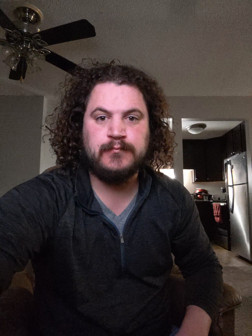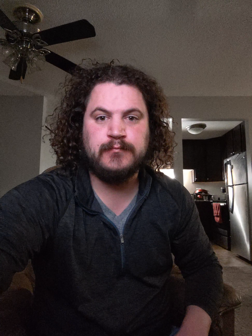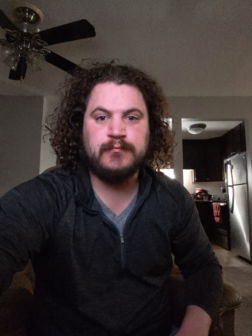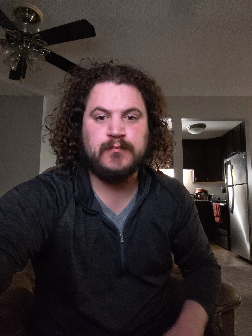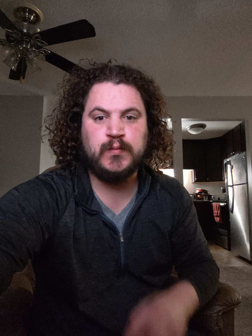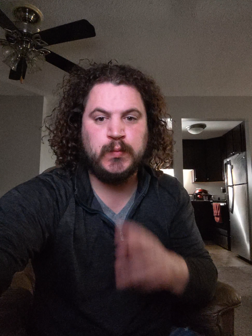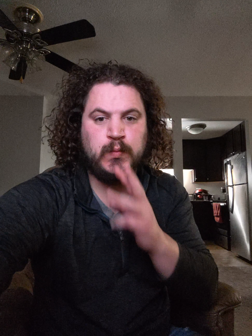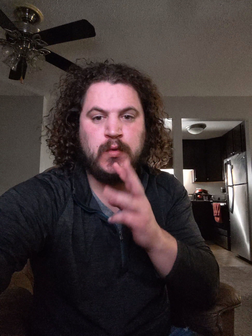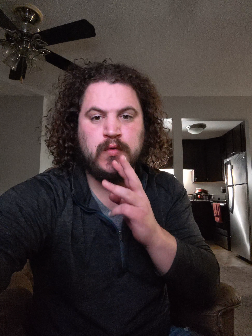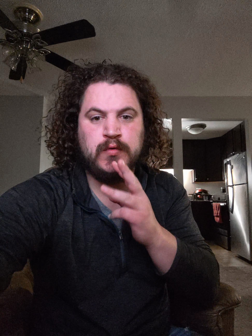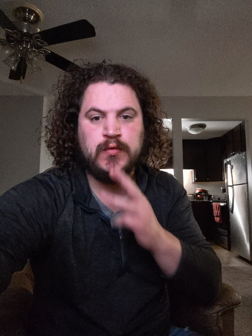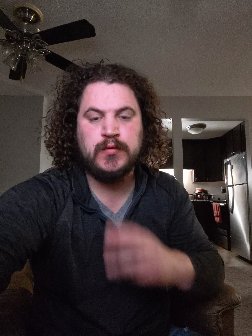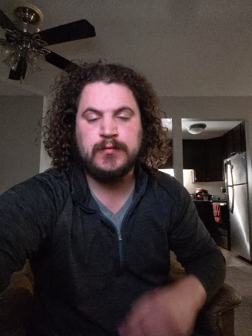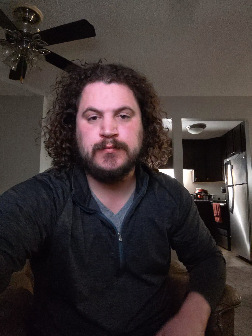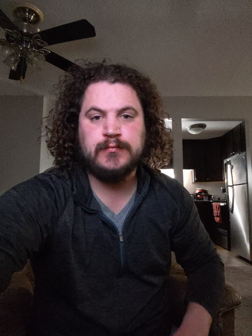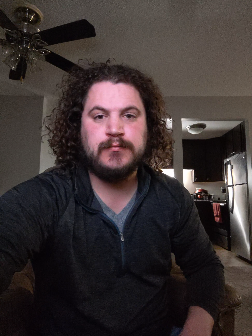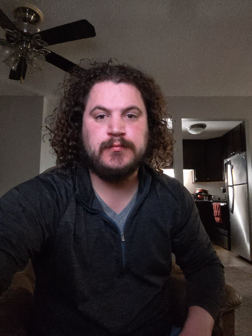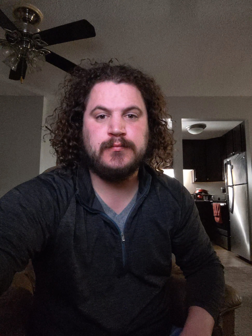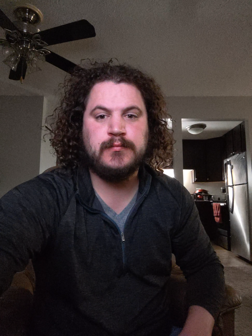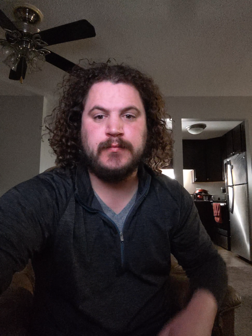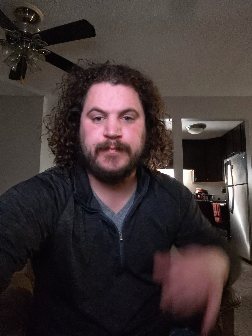water